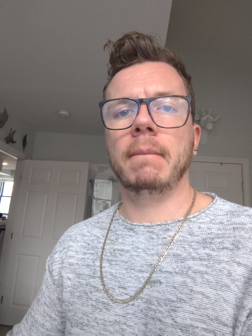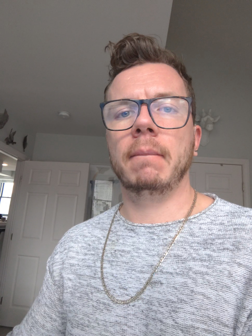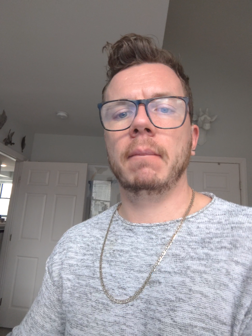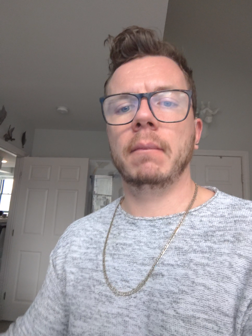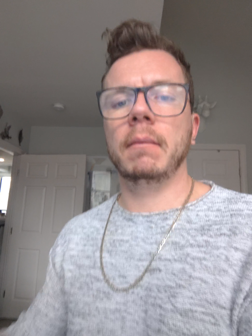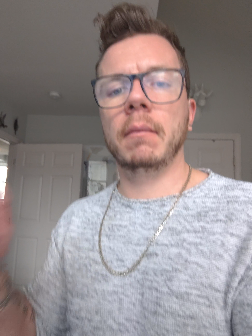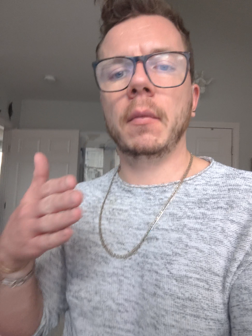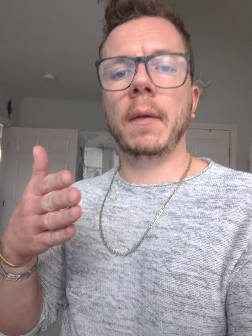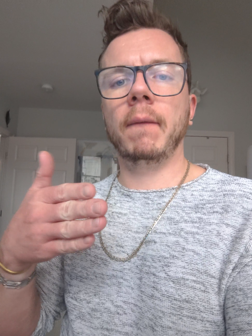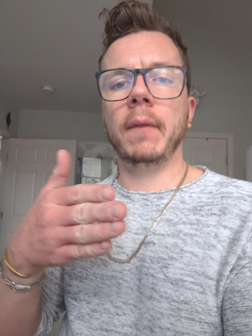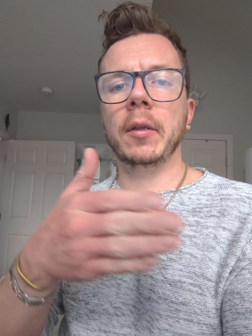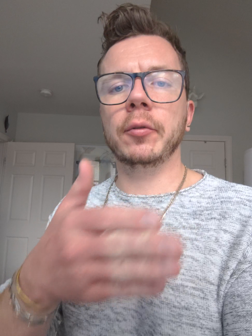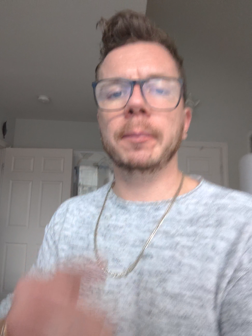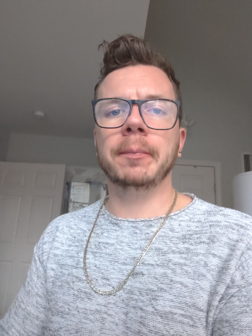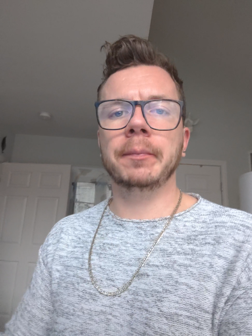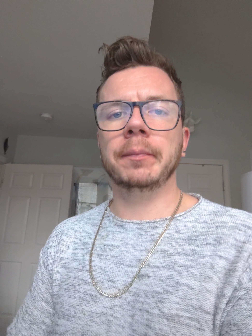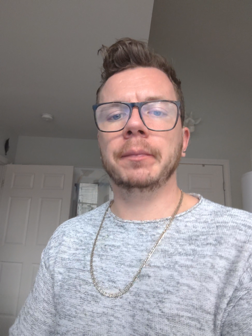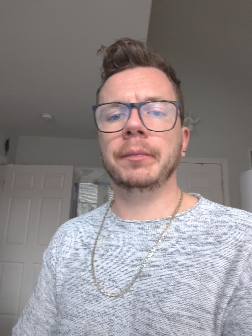fish